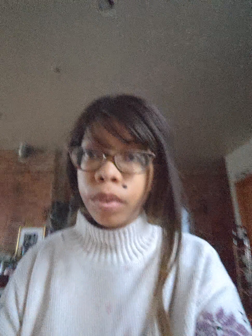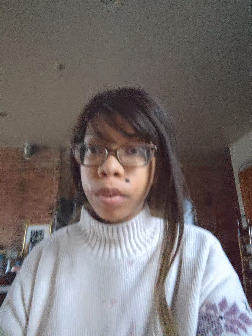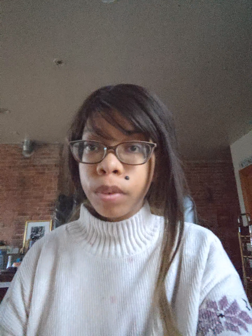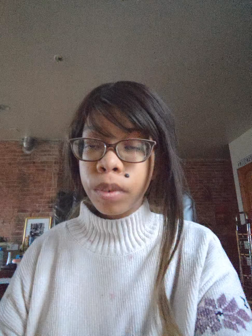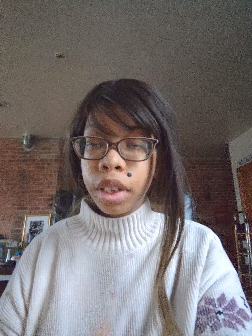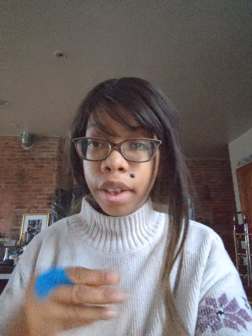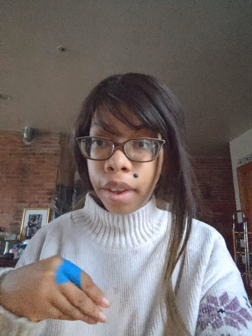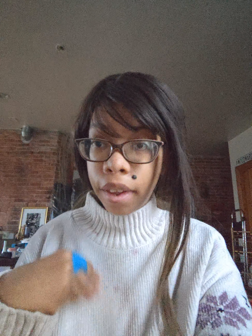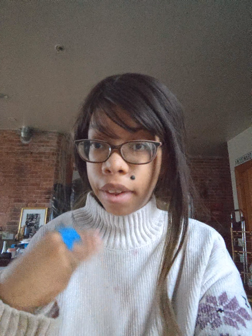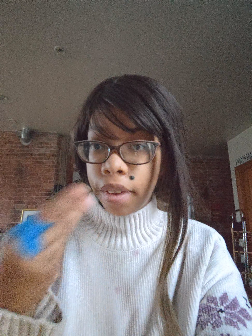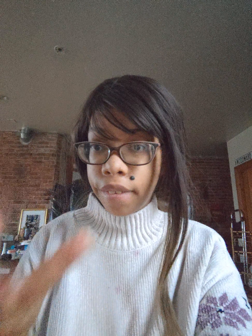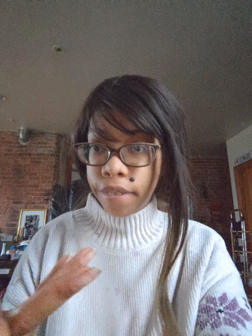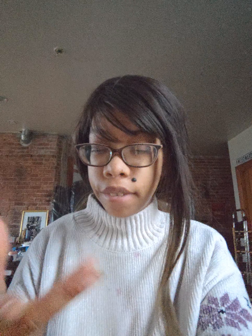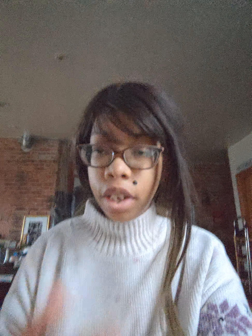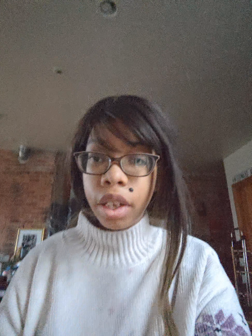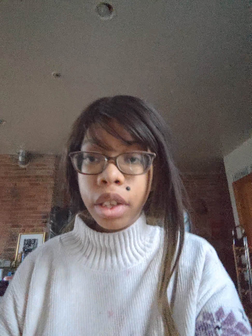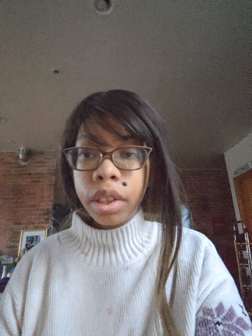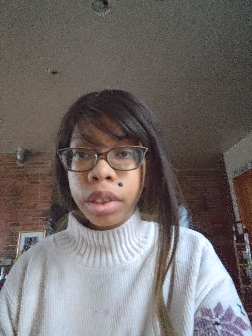give